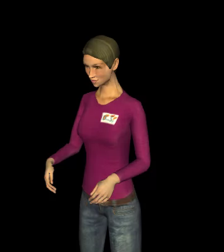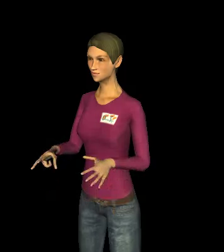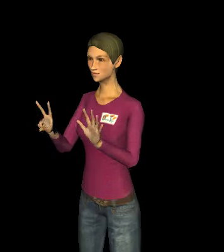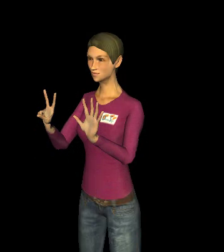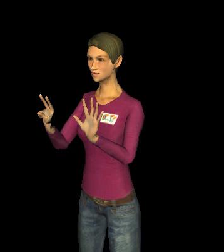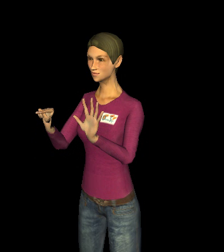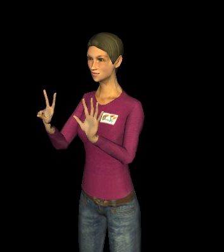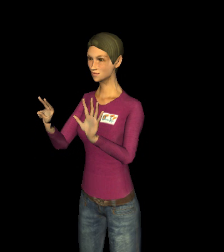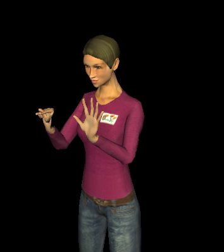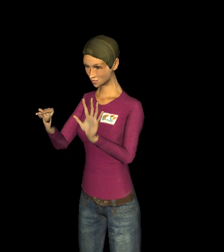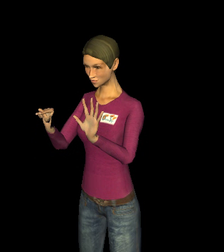80